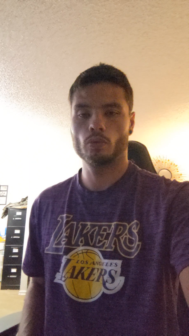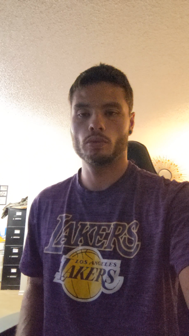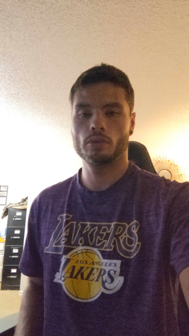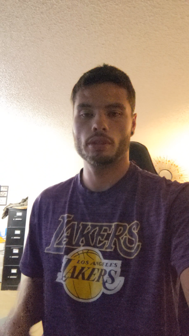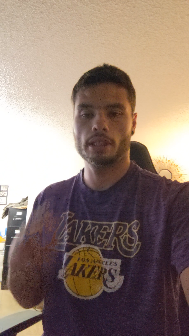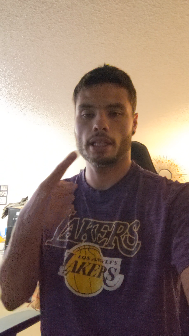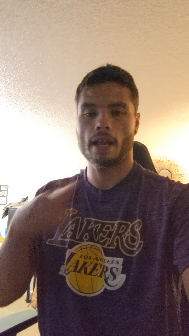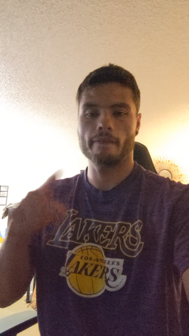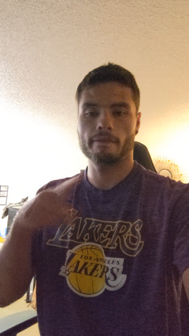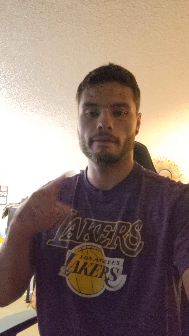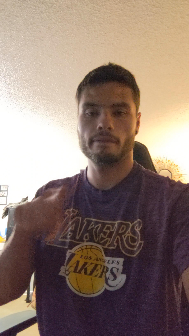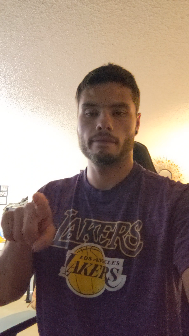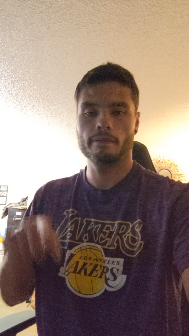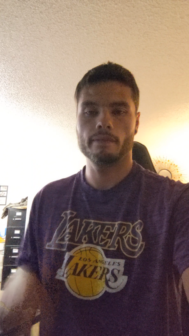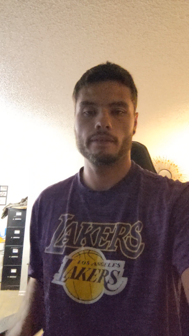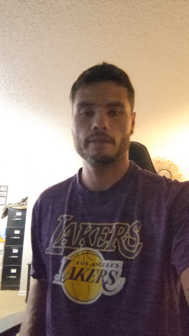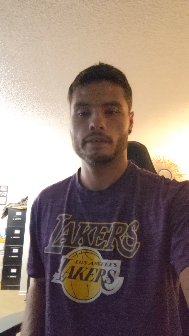knife